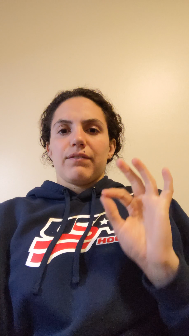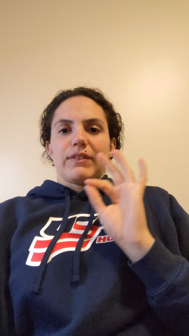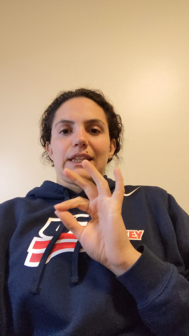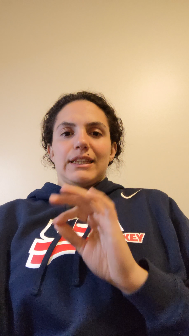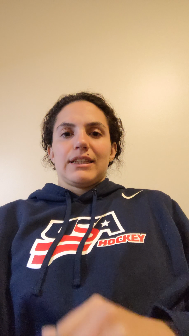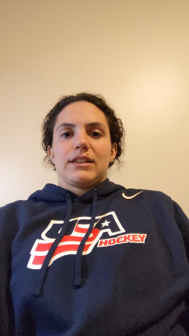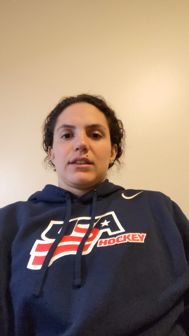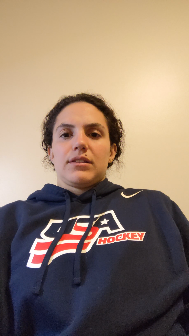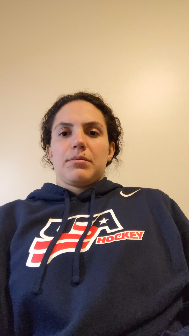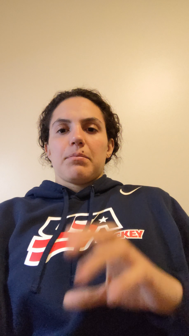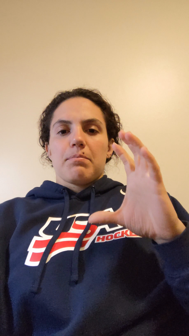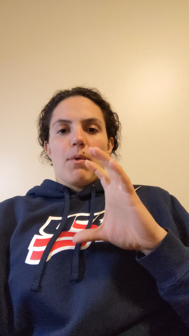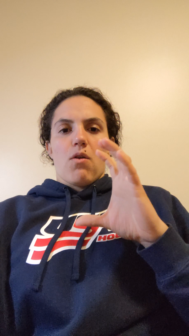ball